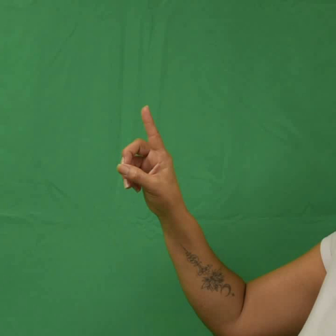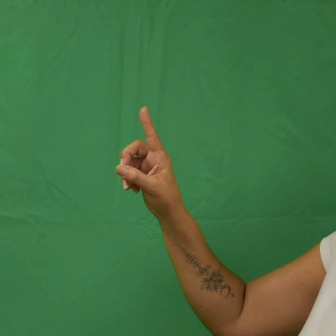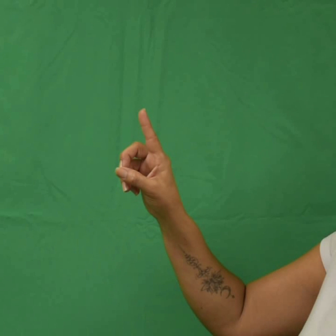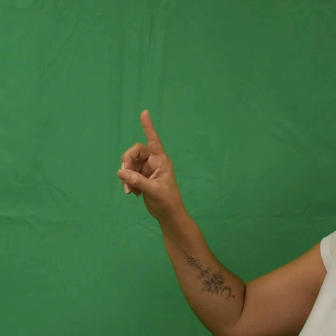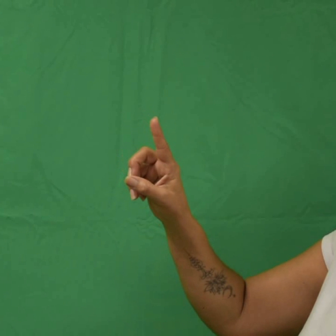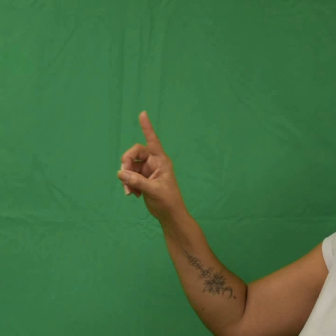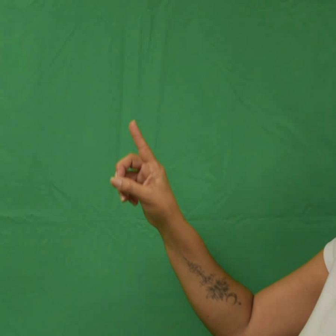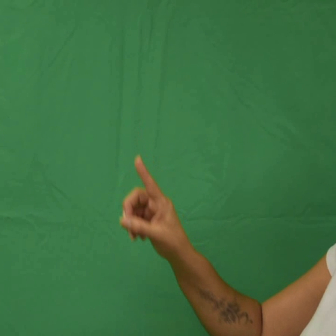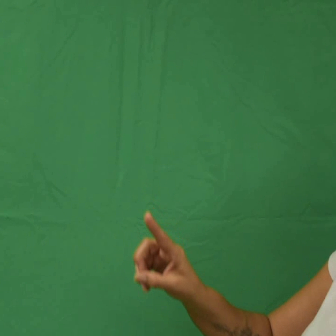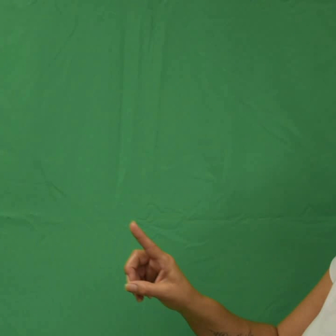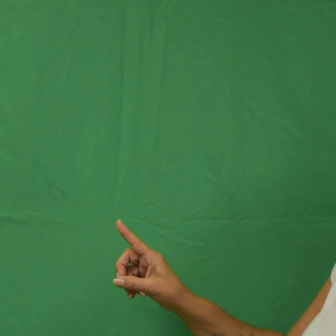Z